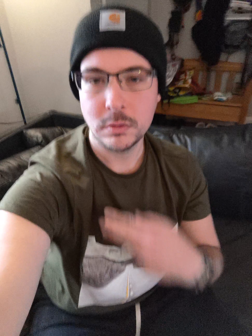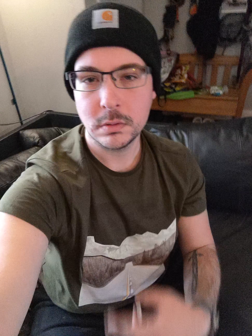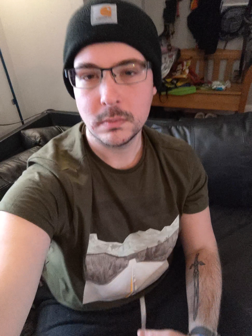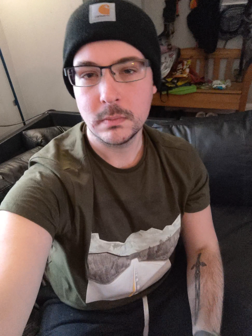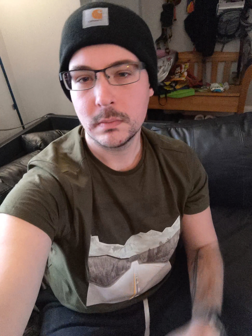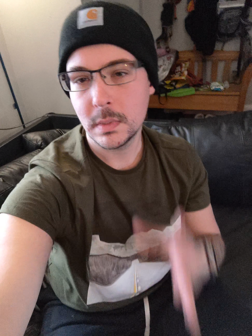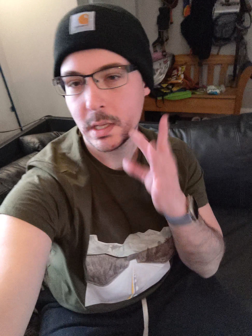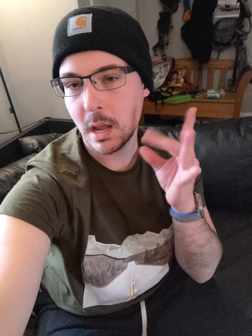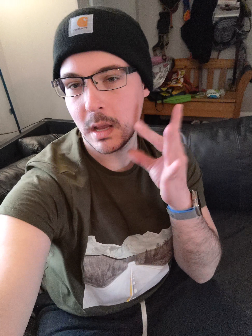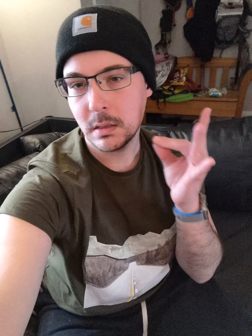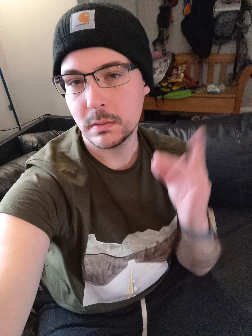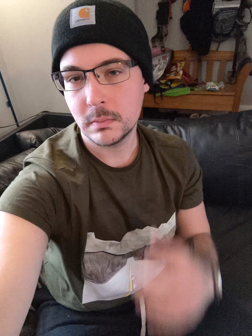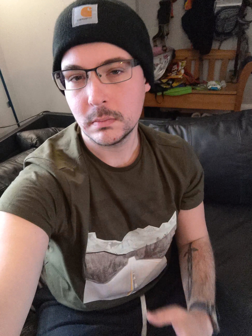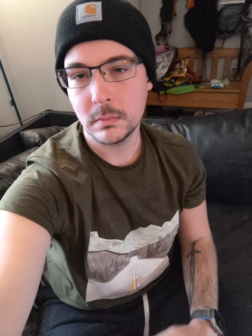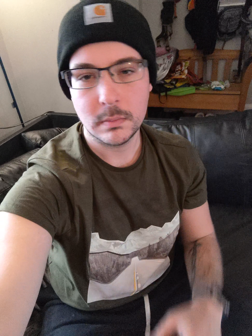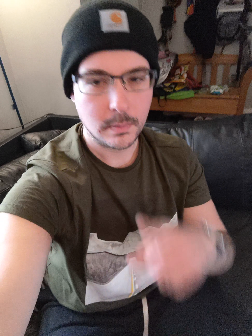cat